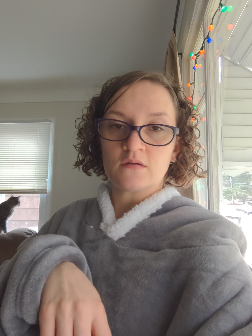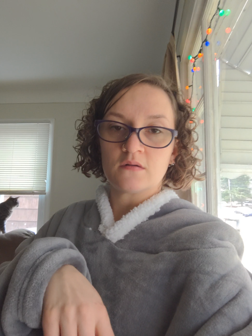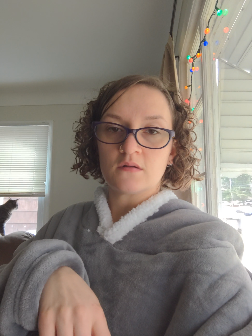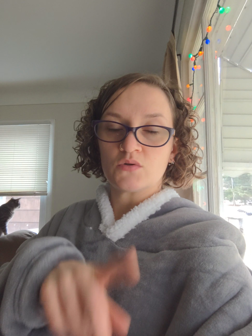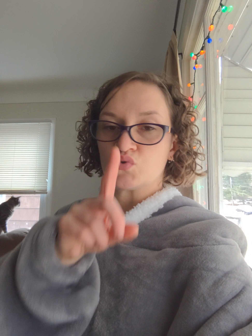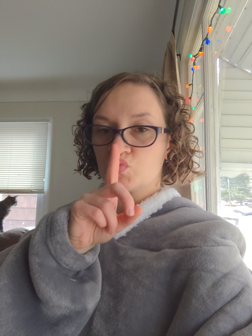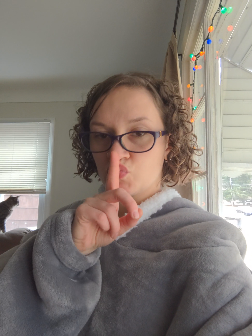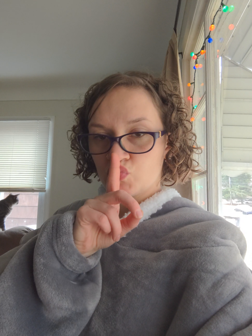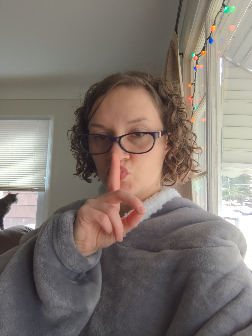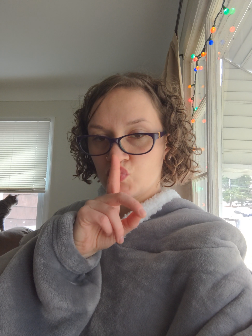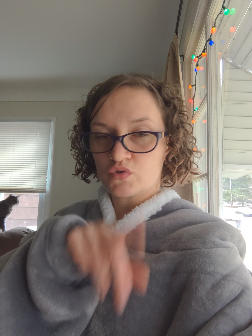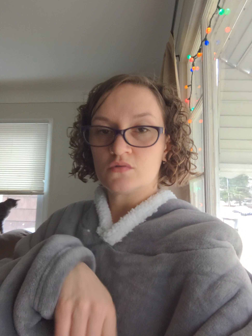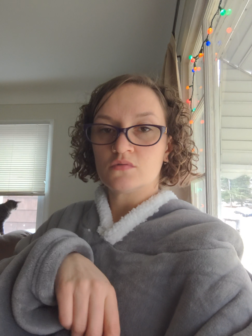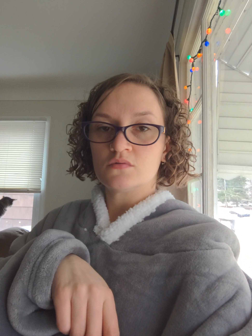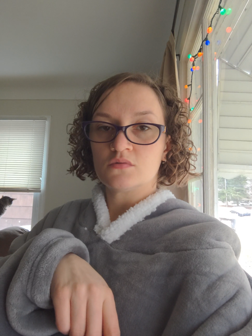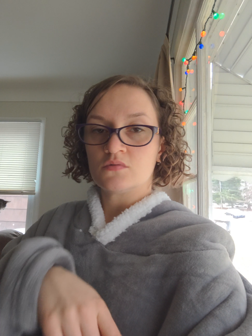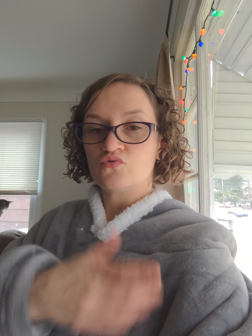shhh